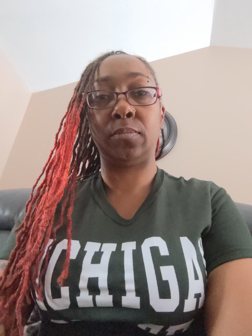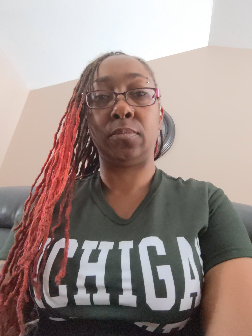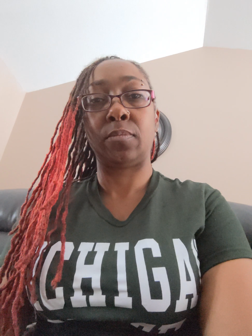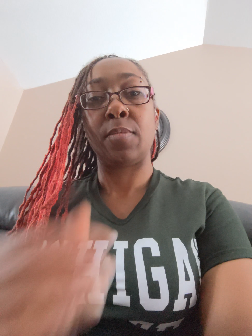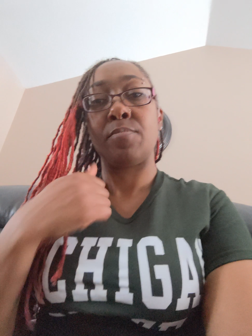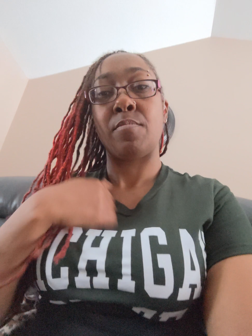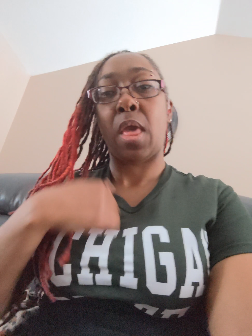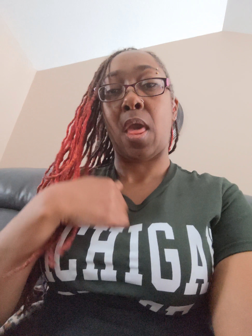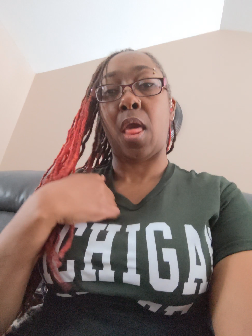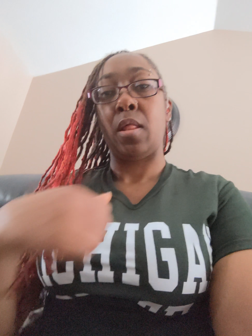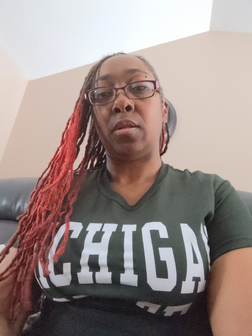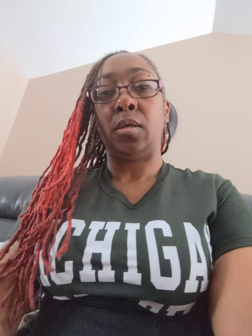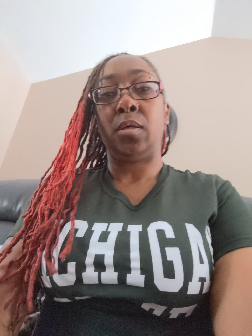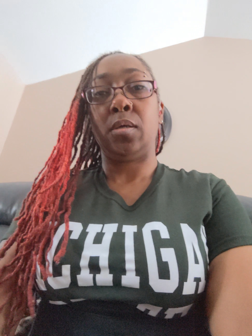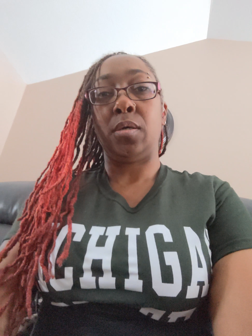bath